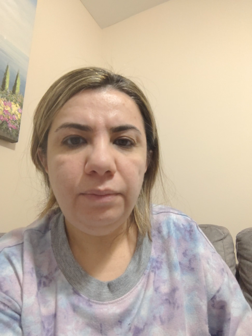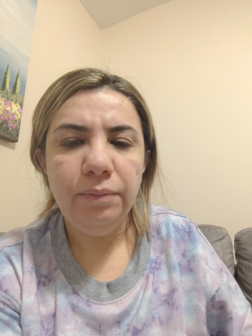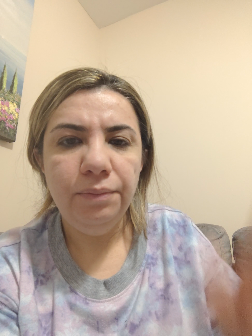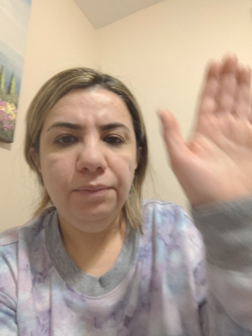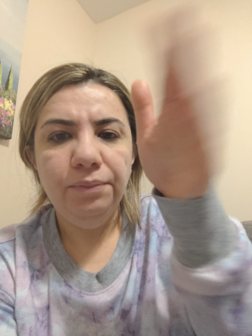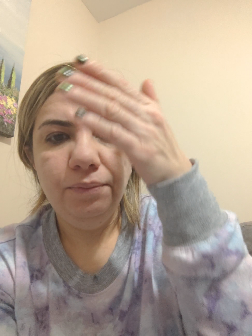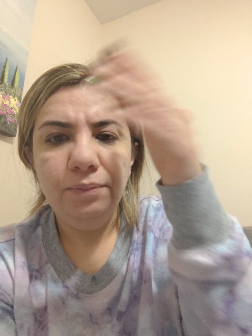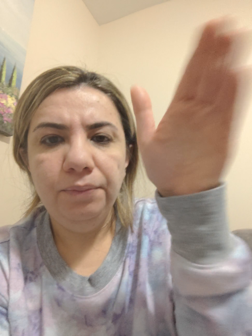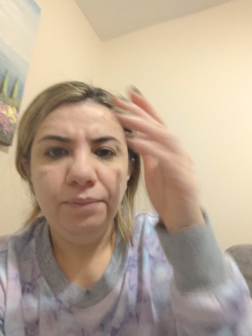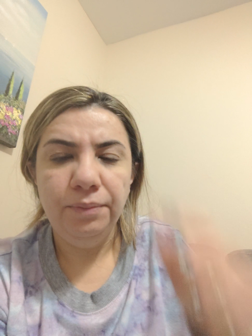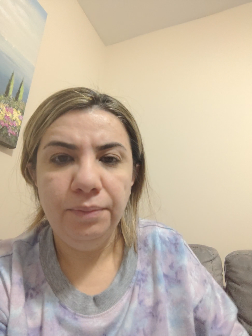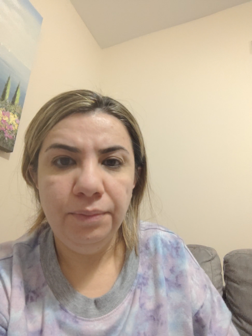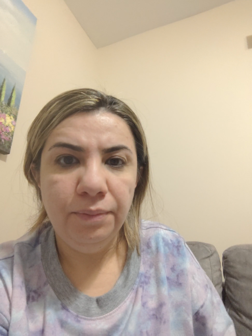flag